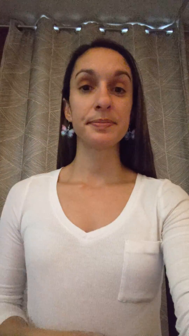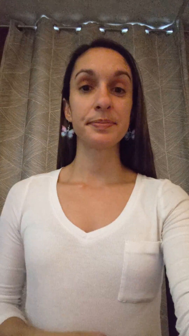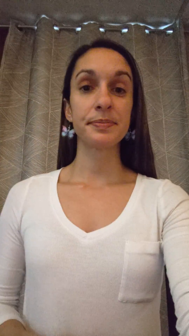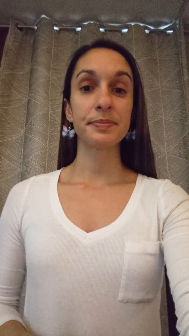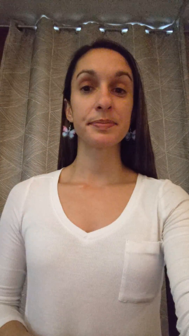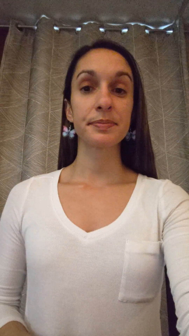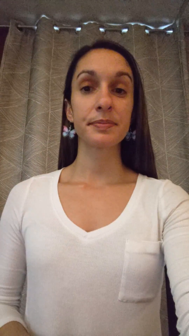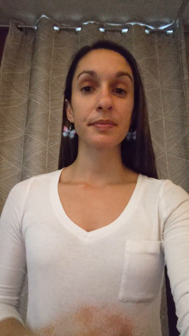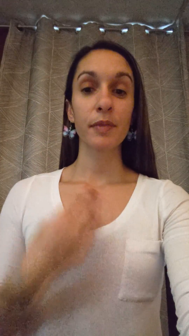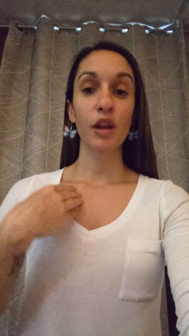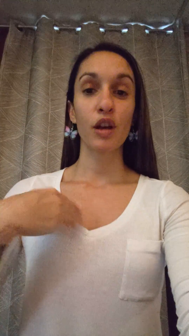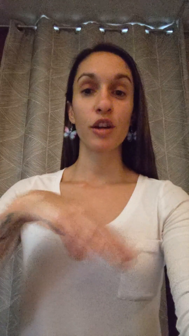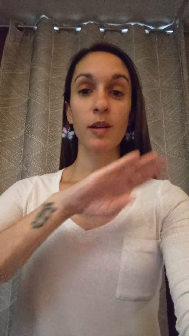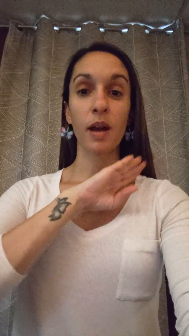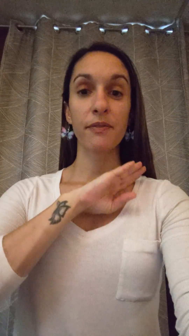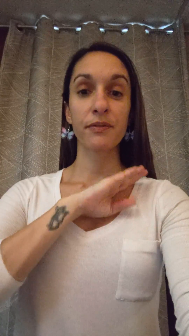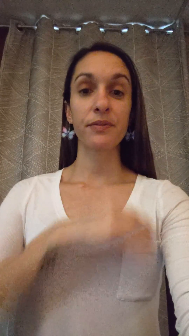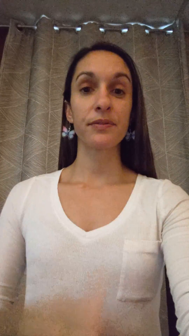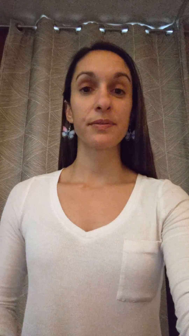scarf